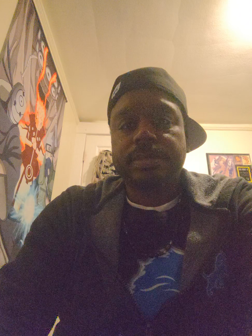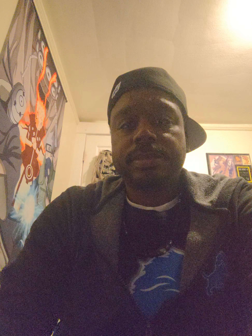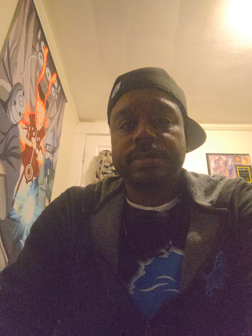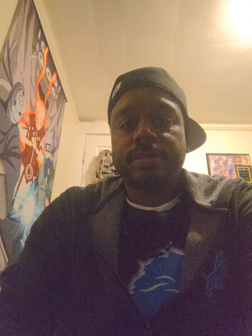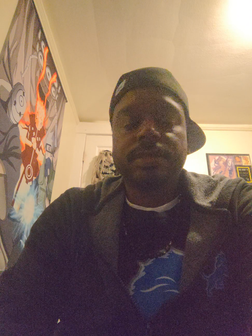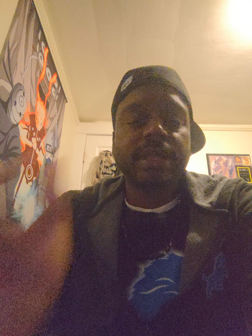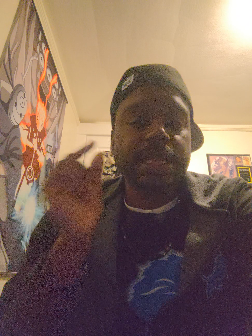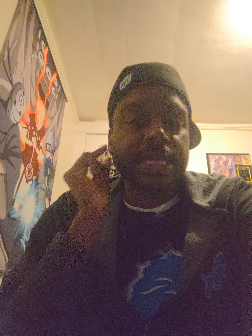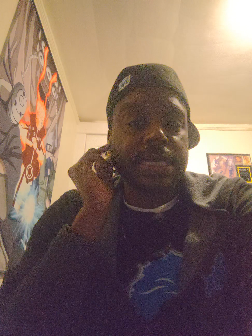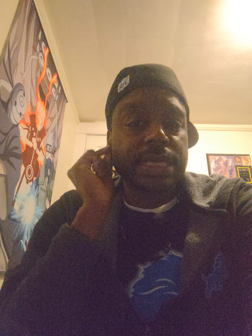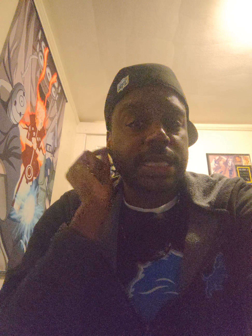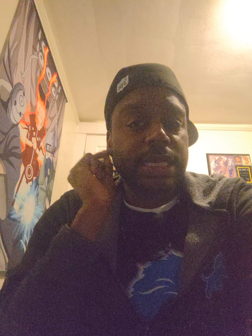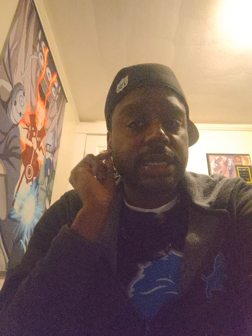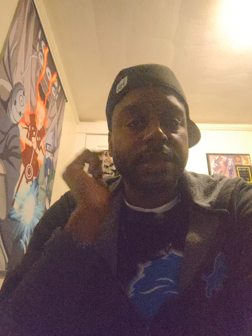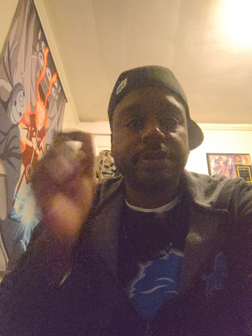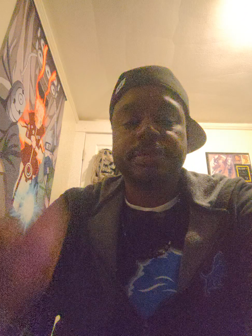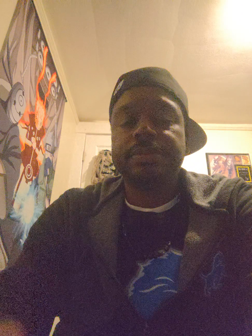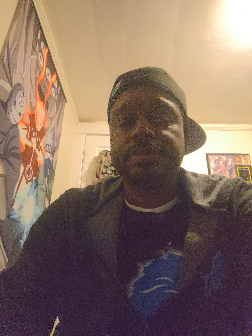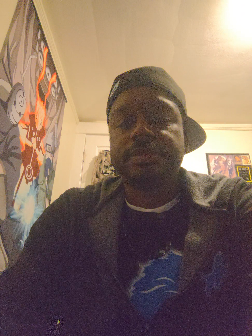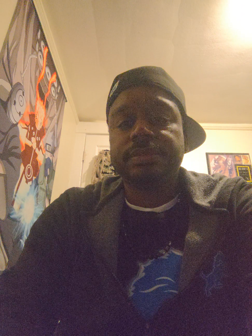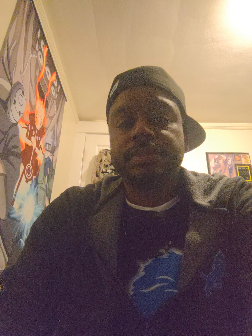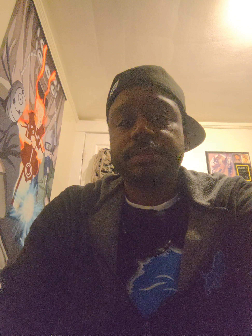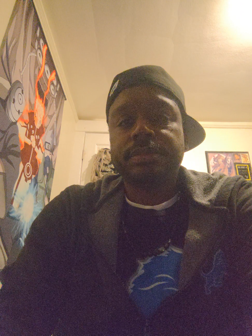ear